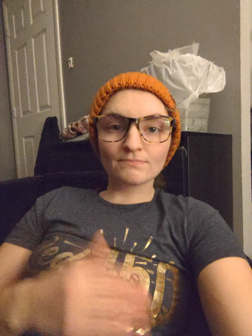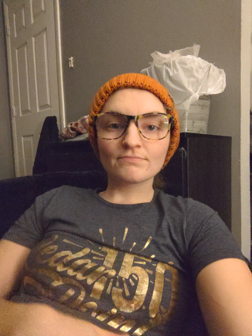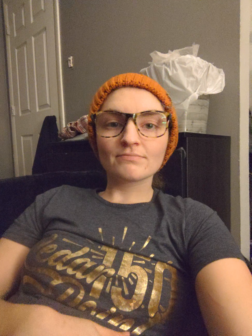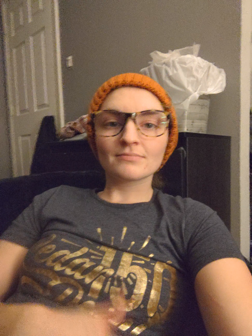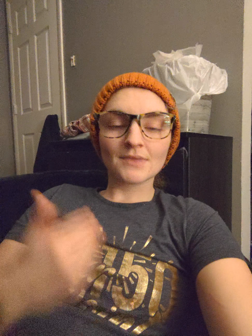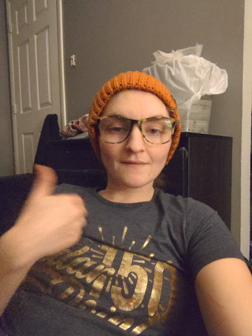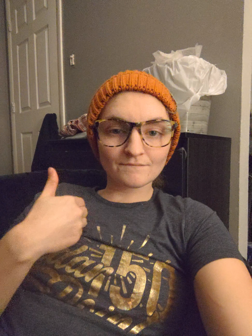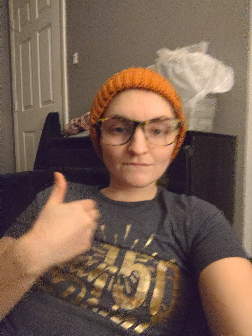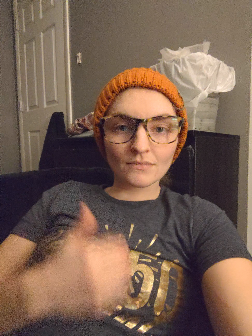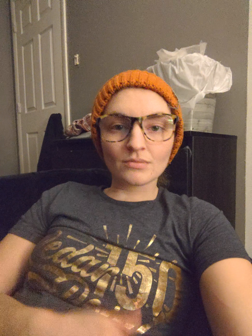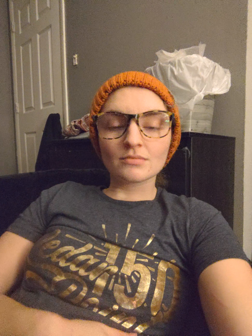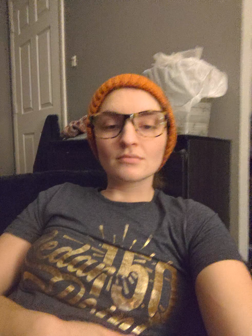have